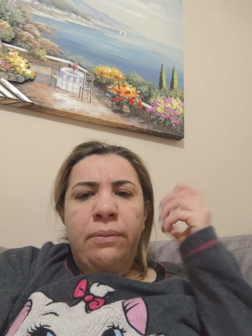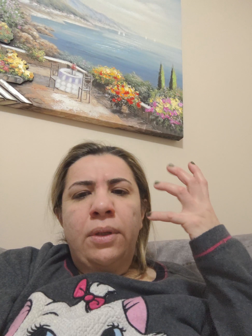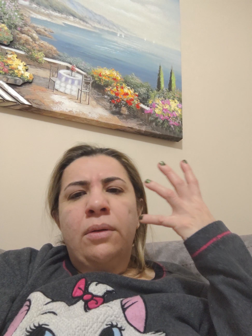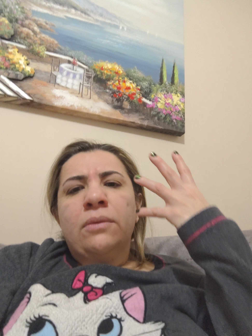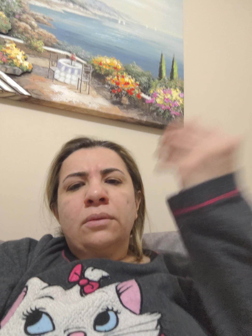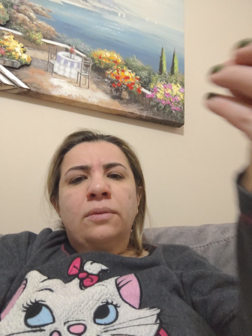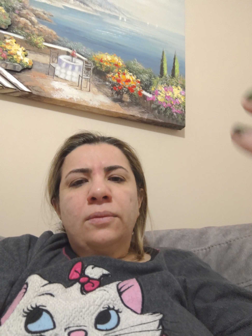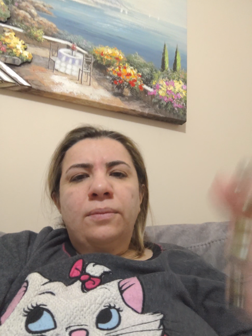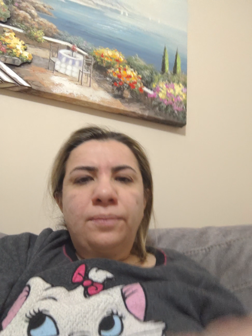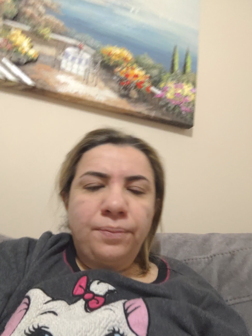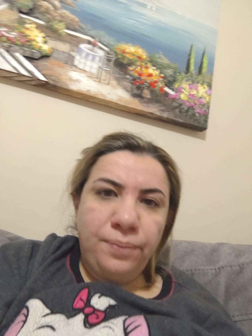go